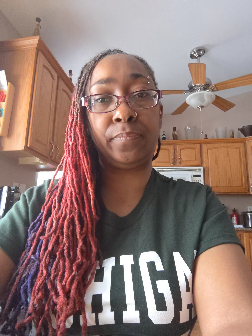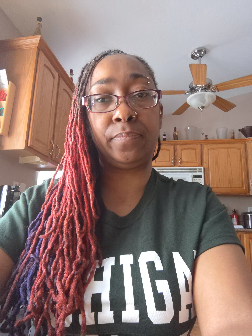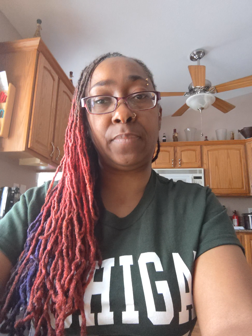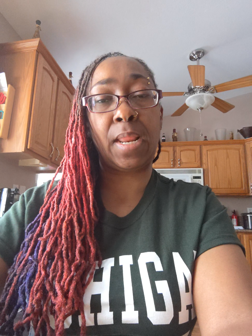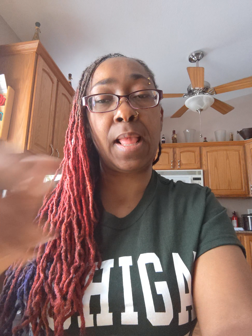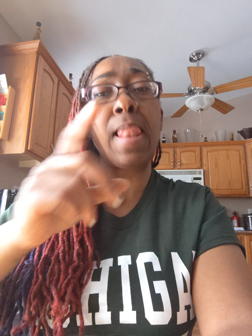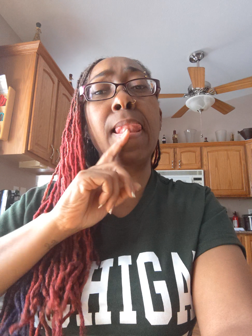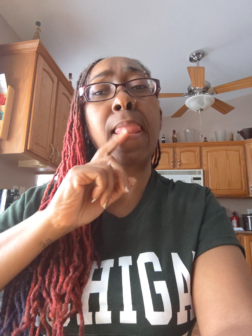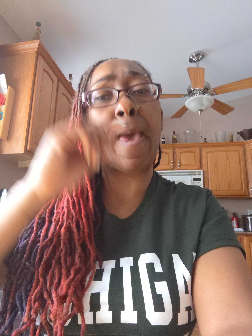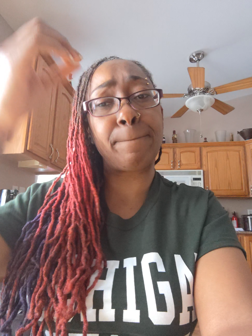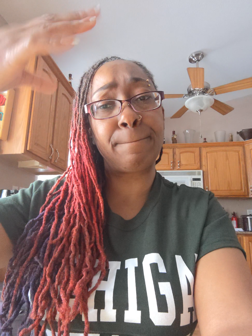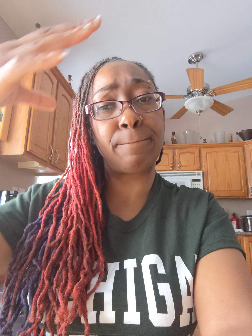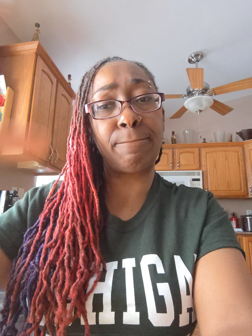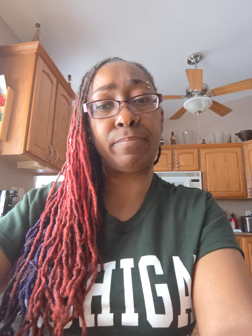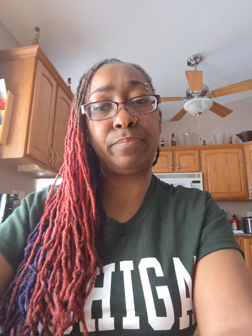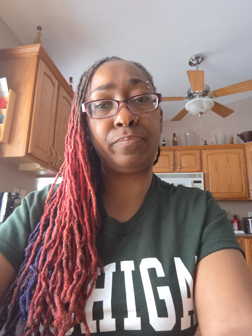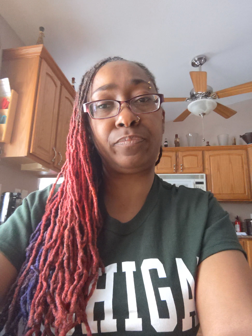lamp